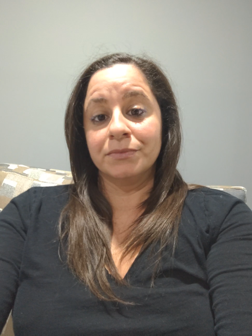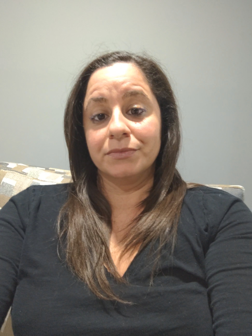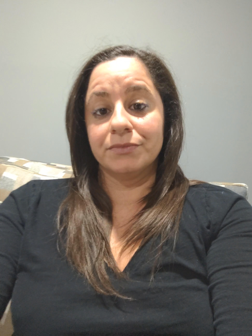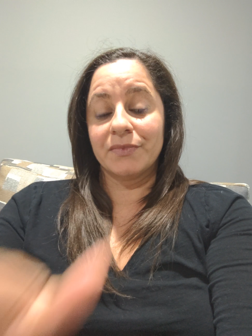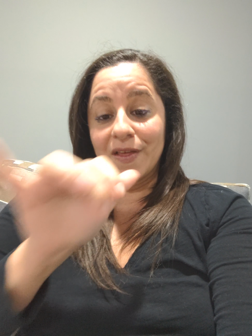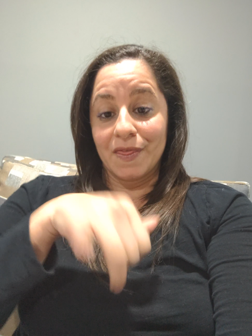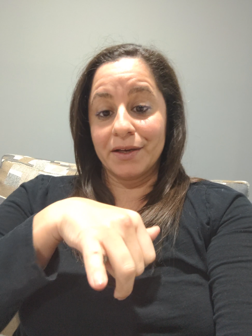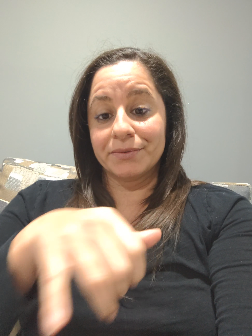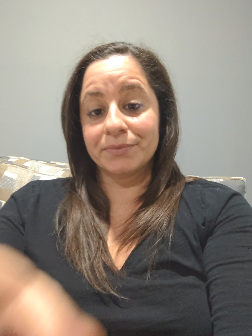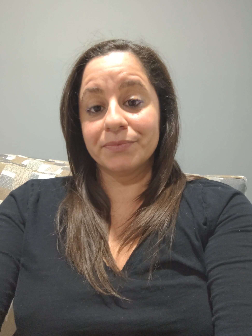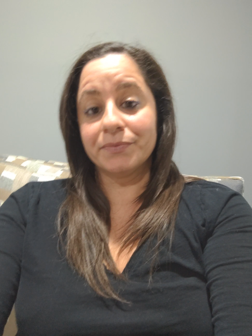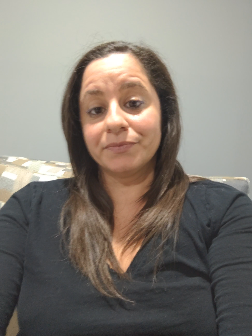that